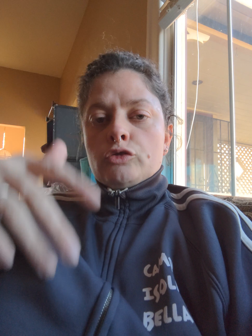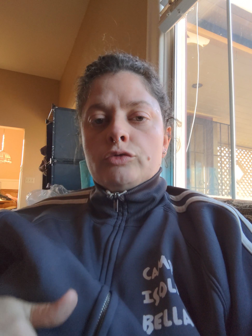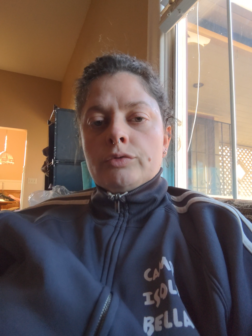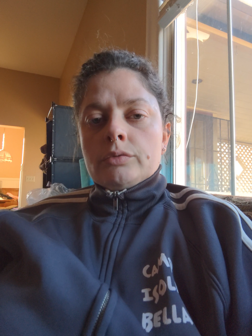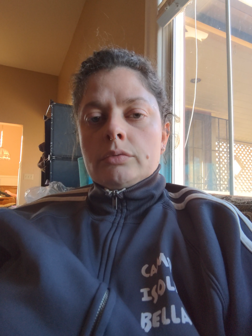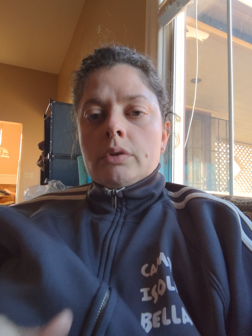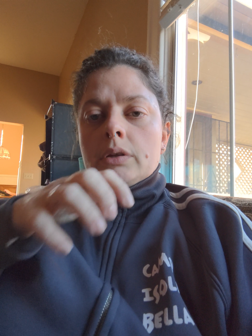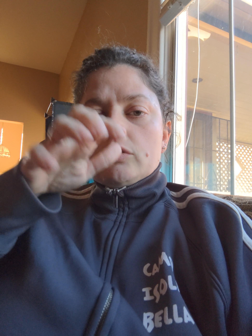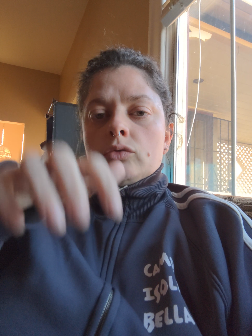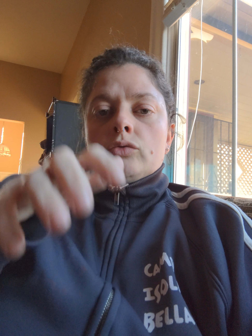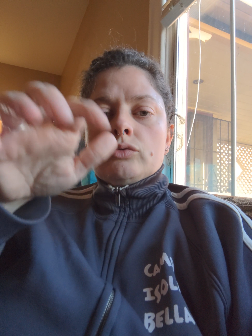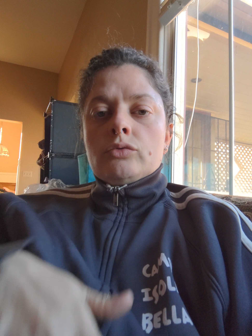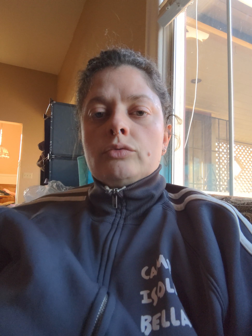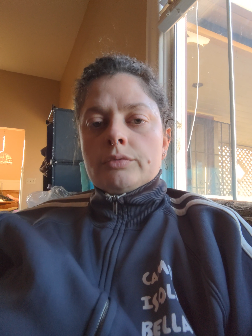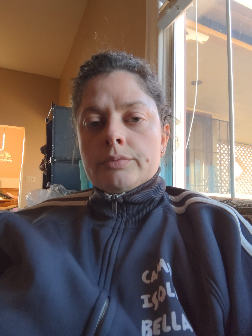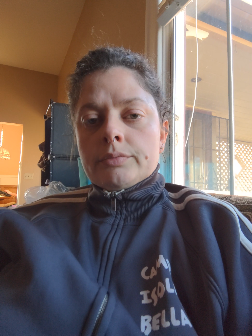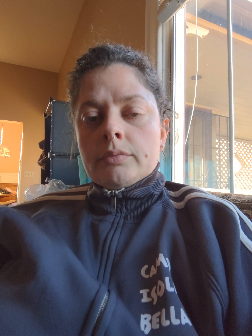alligator